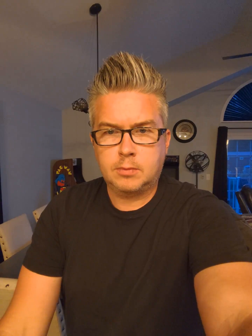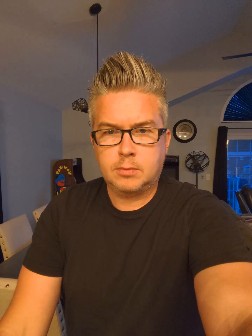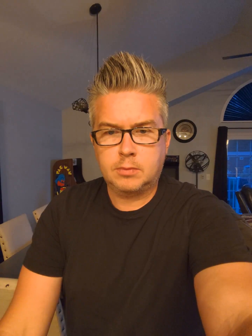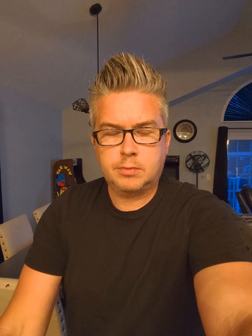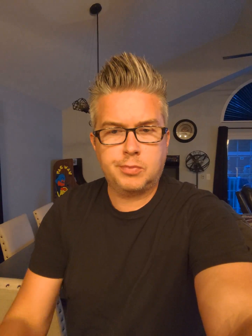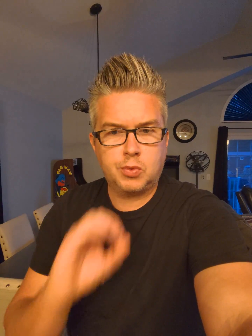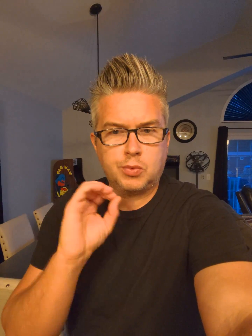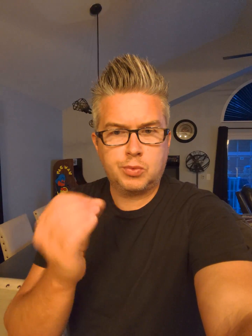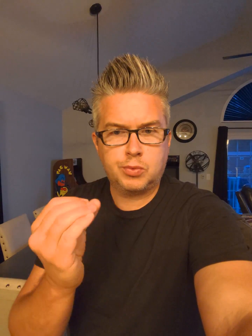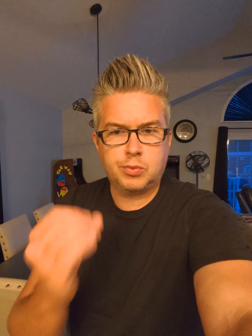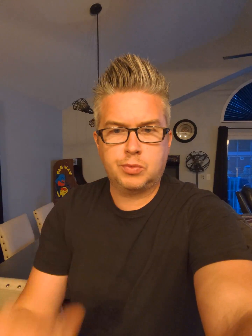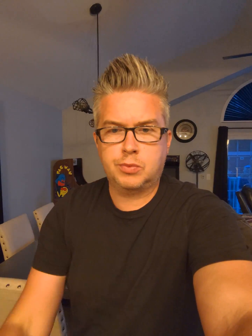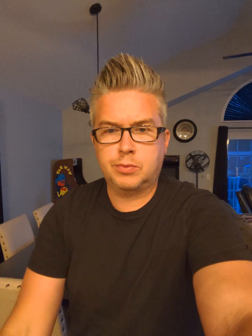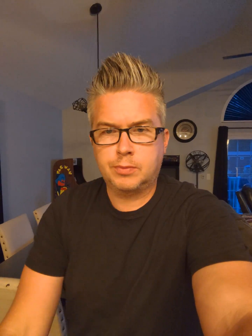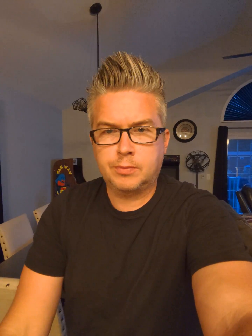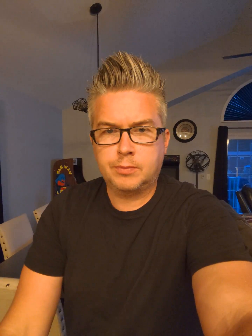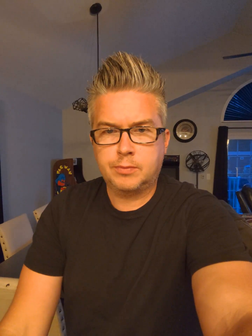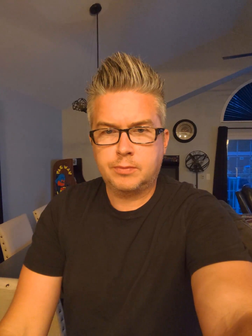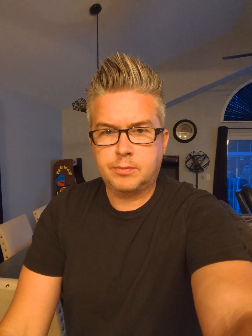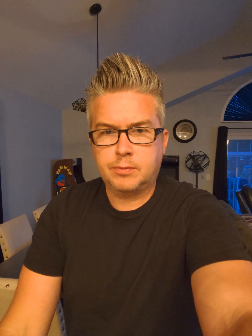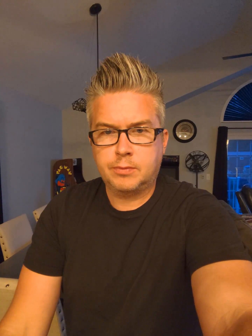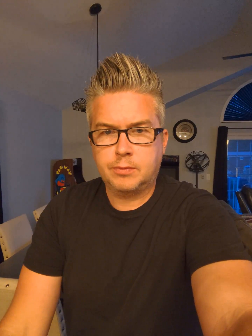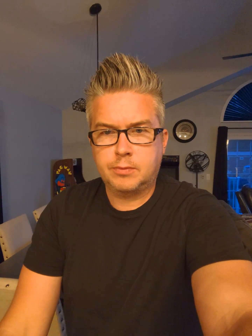none